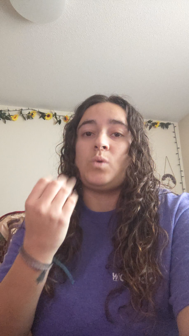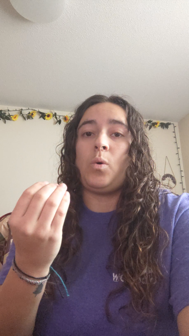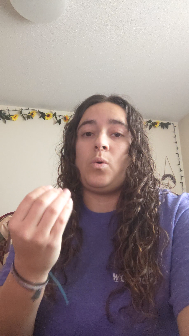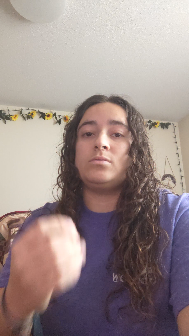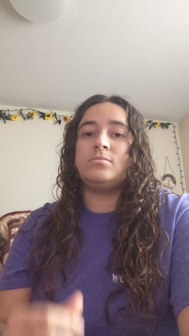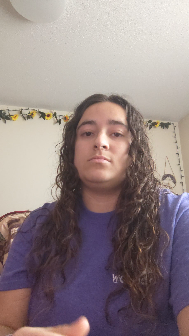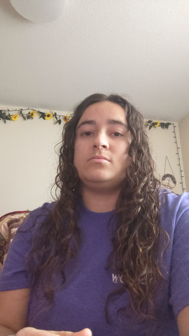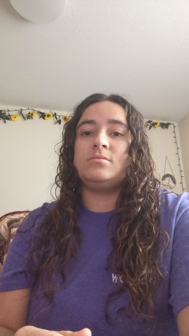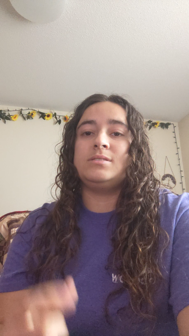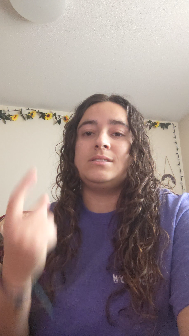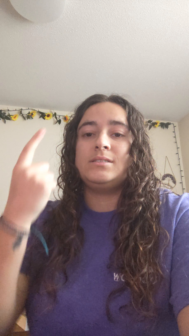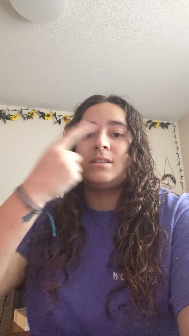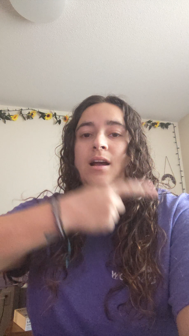day